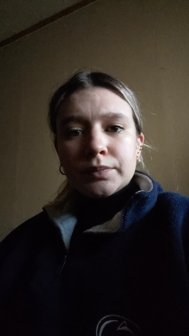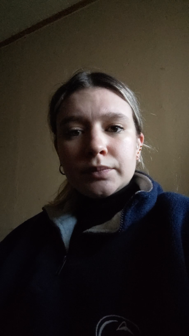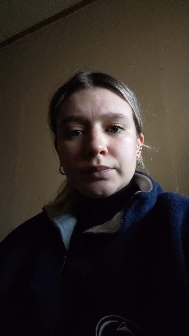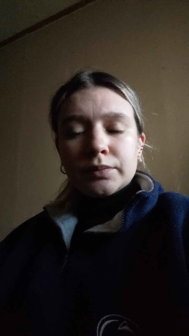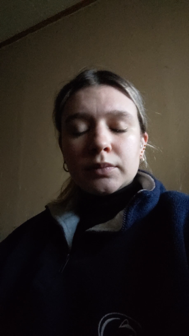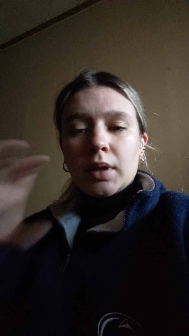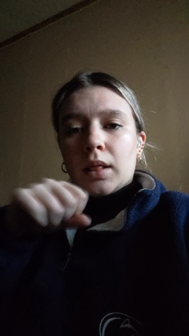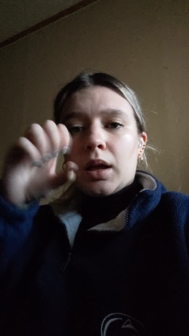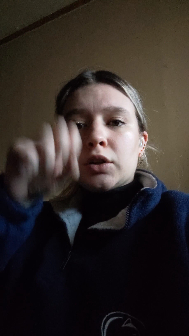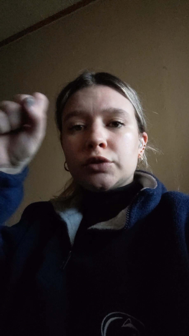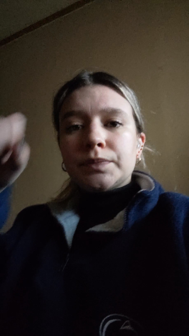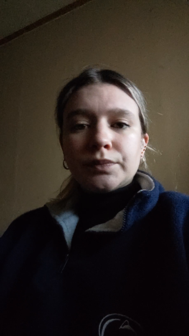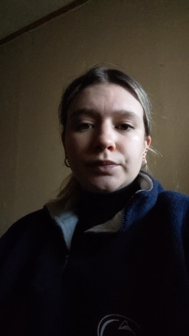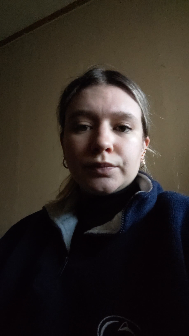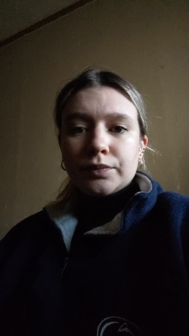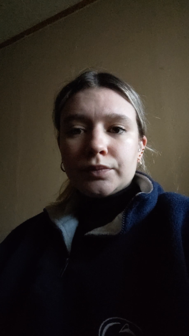ladder